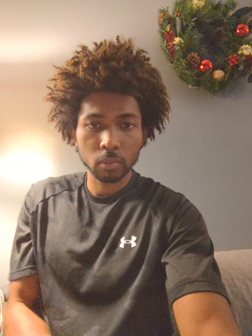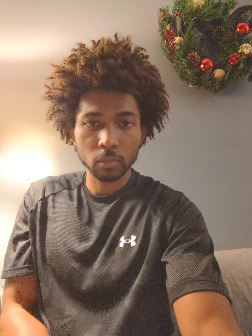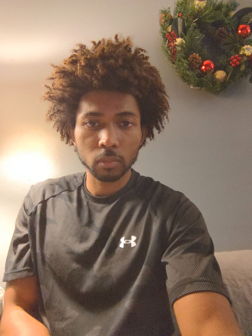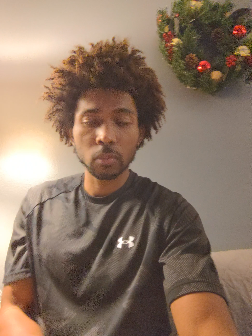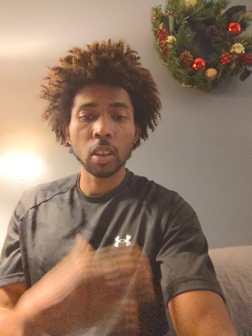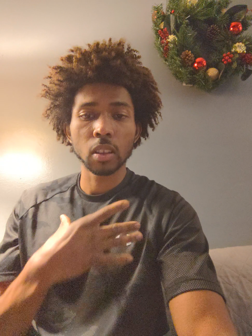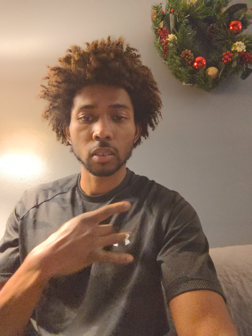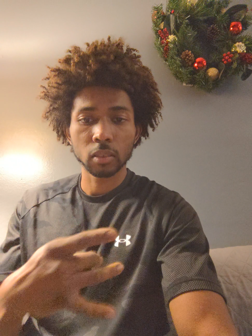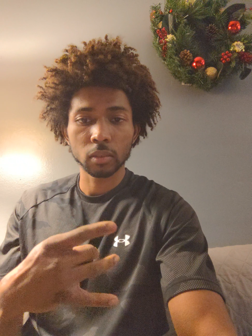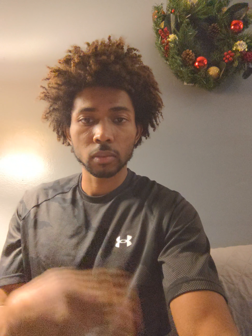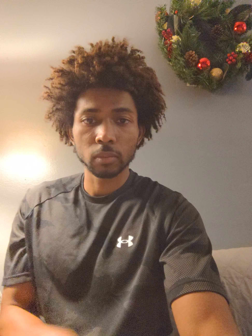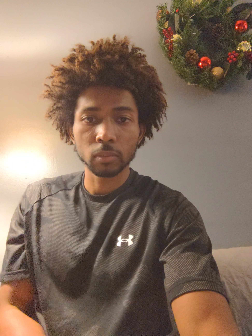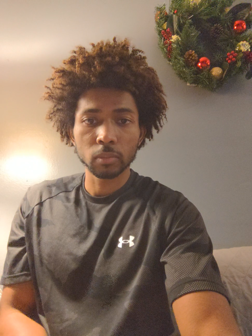like